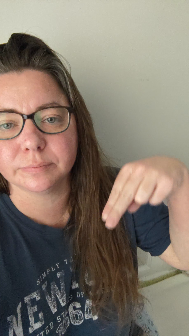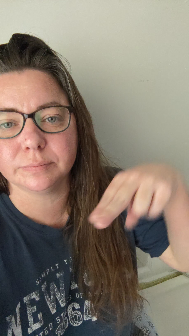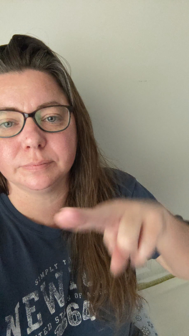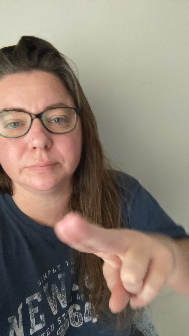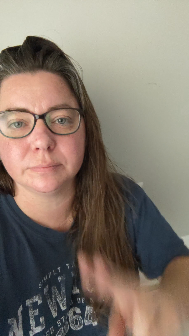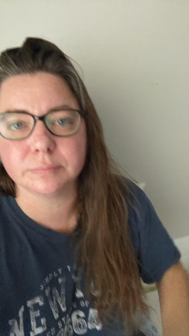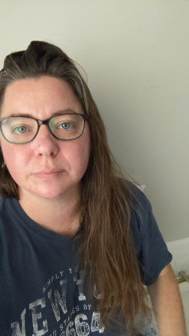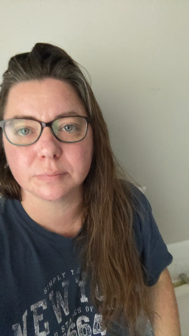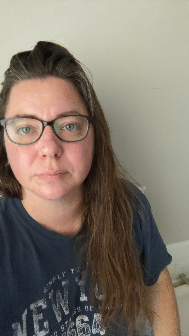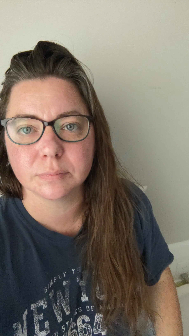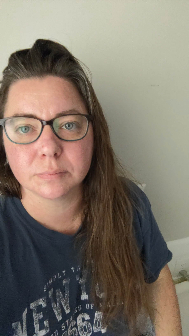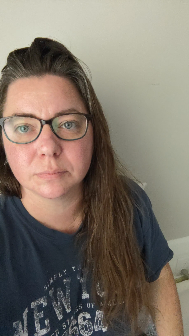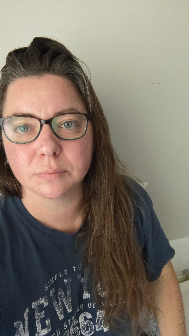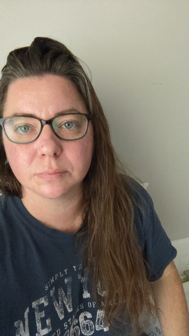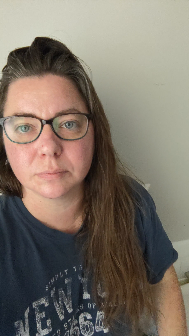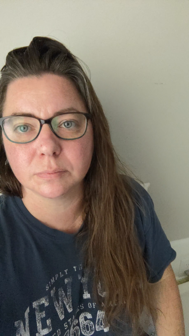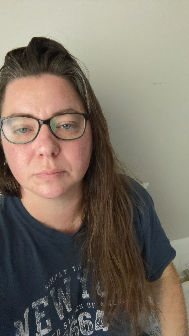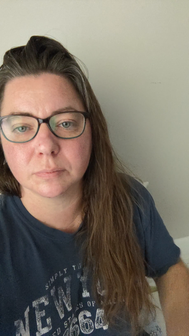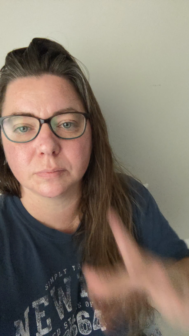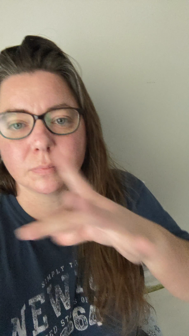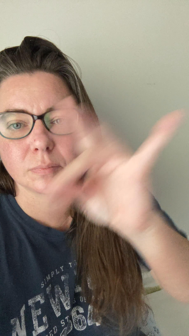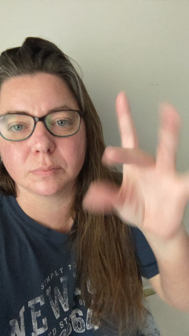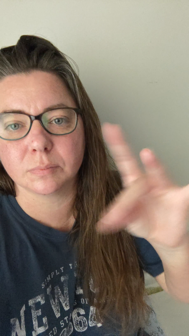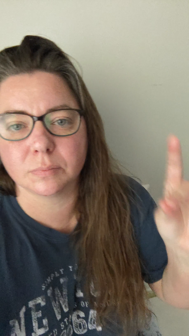choose